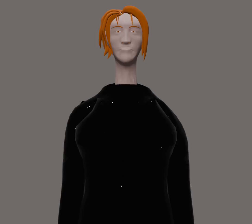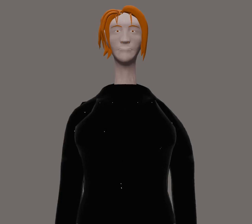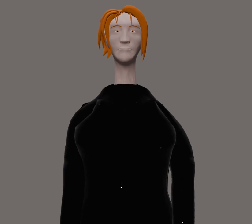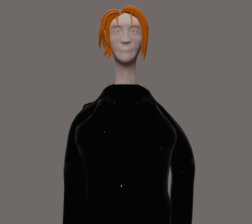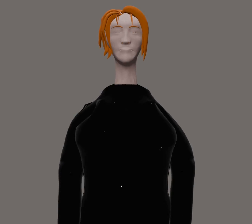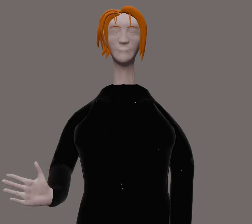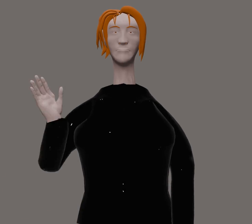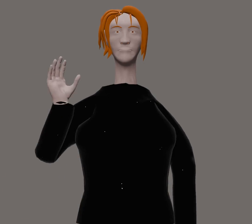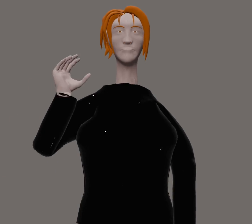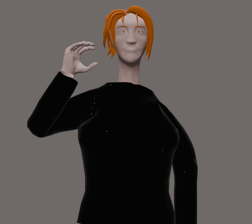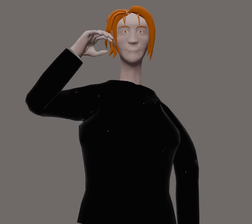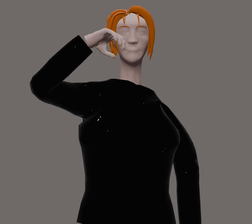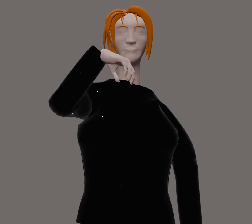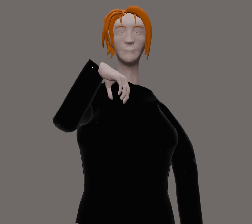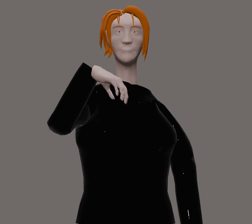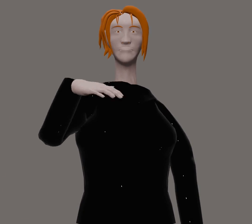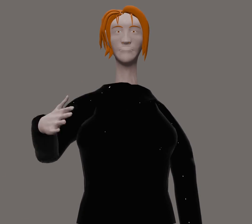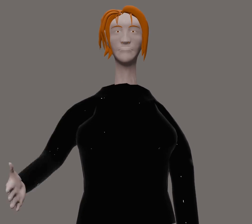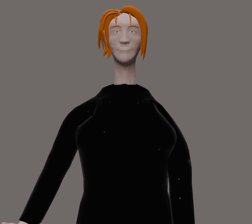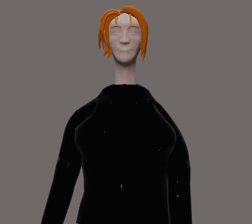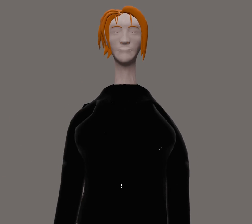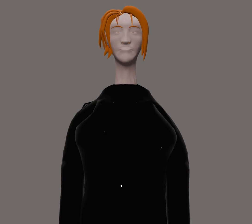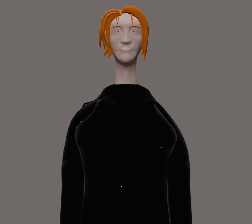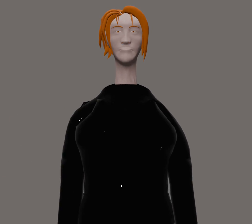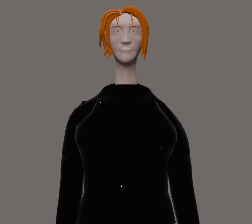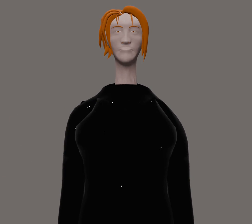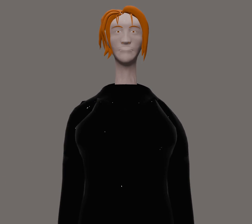Bizarre